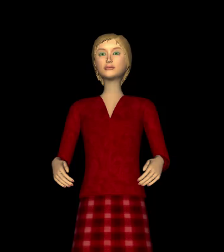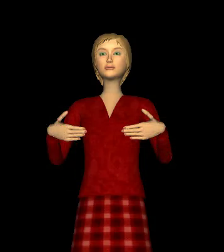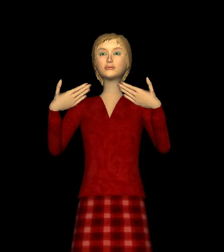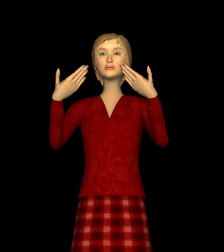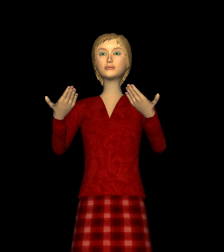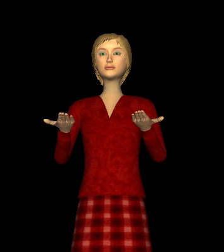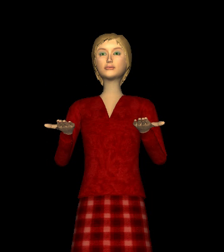لذا